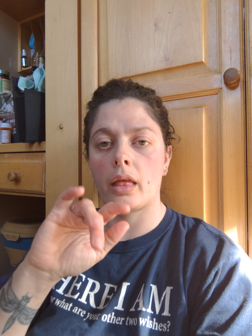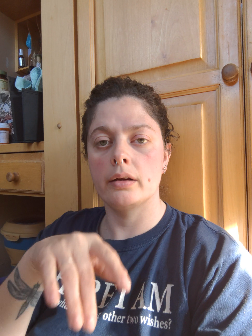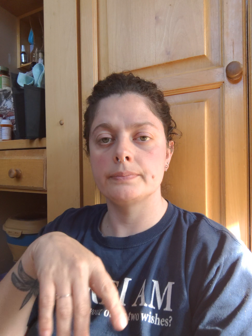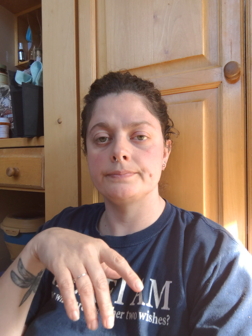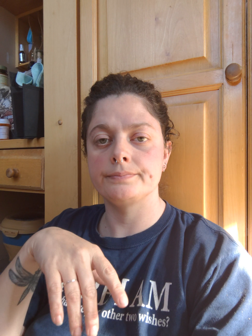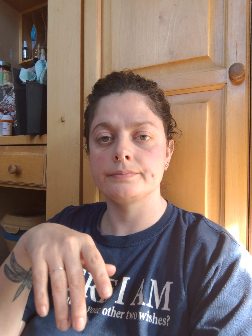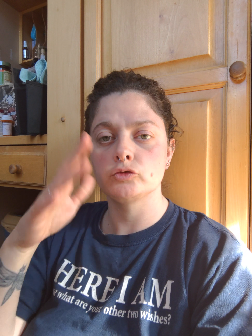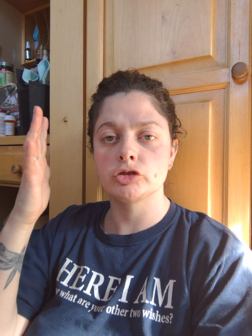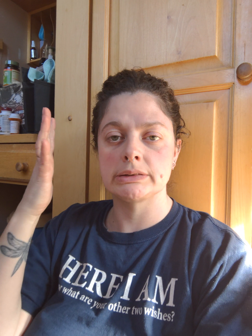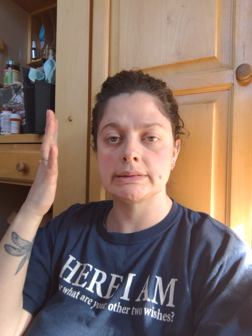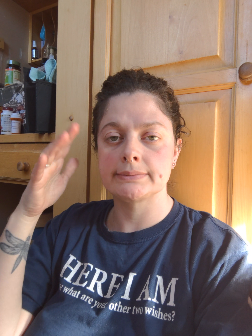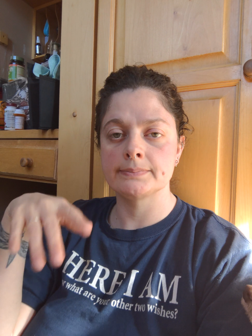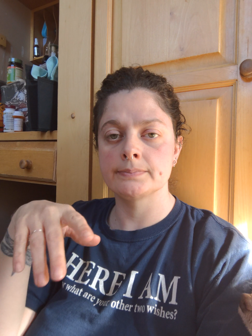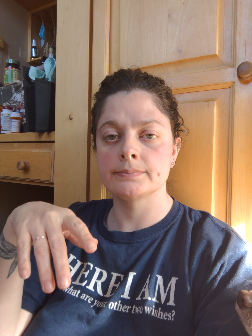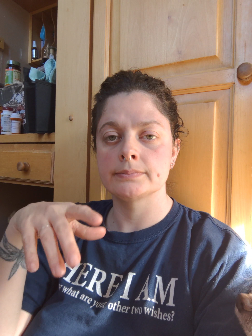tree